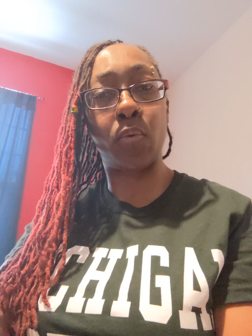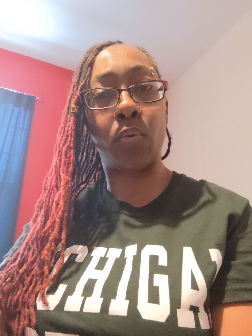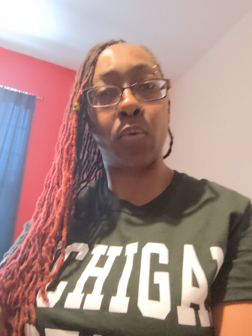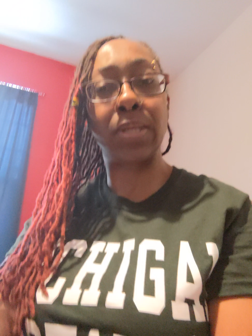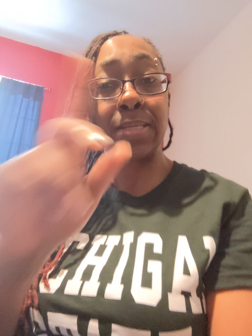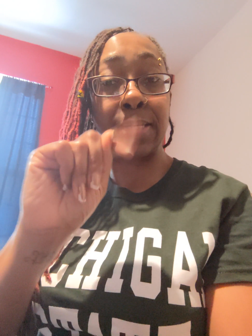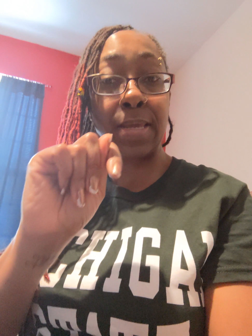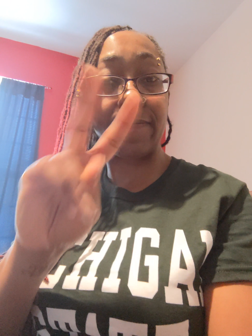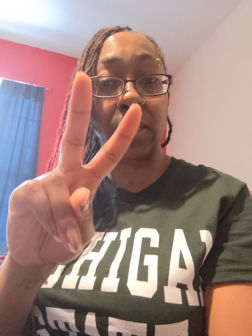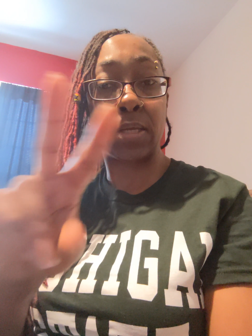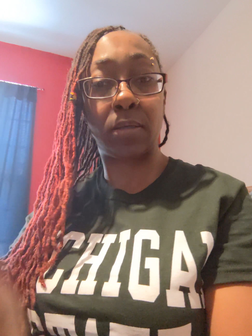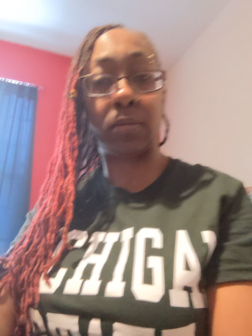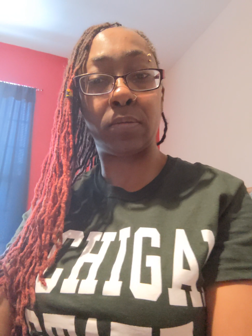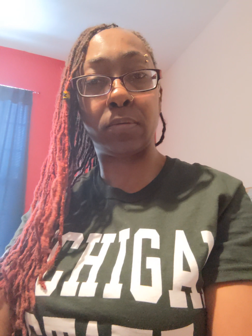TV